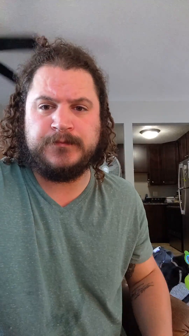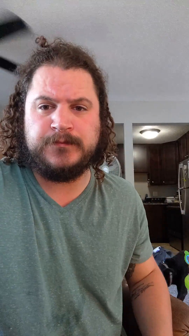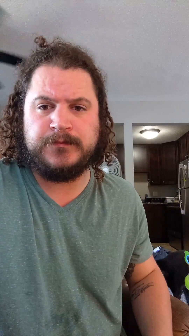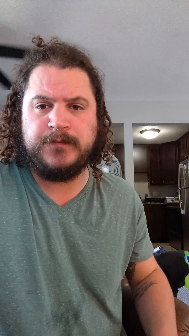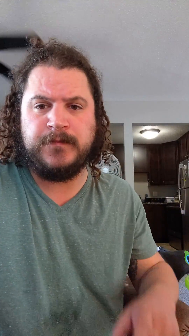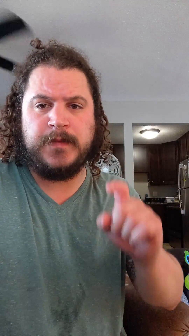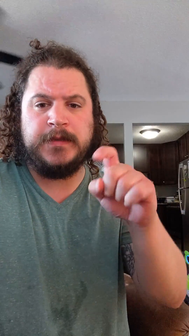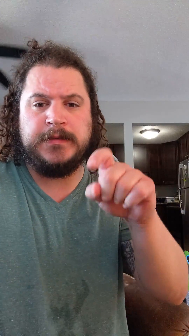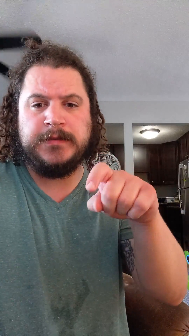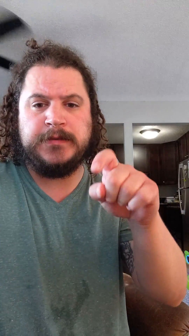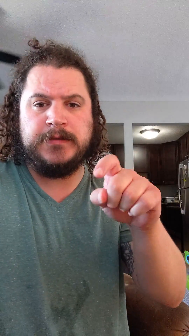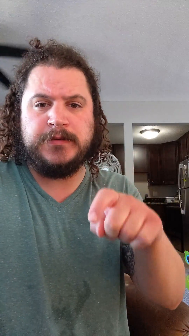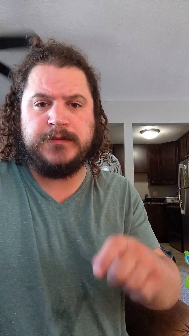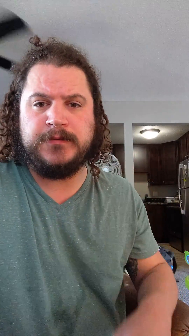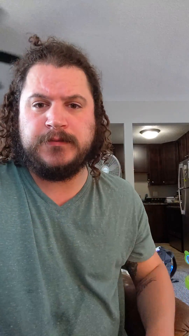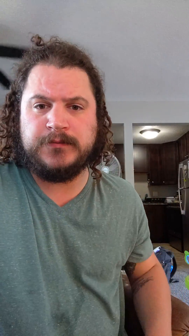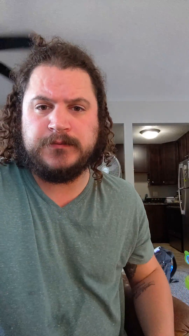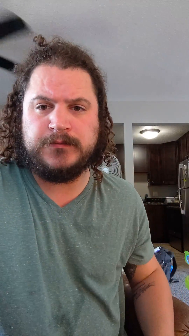need